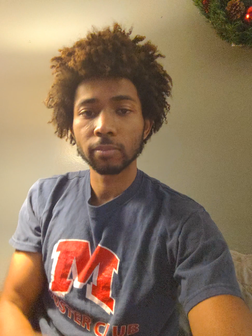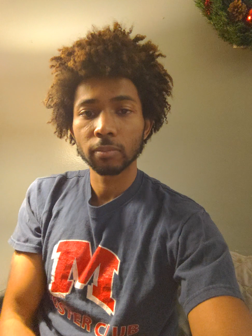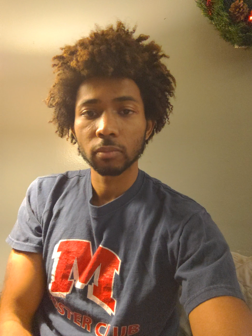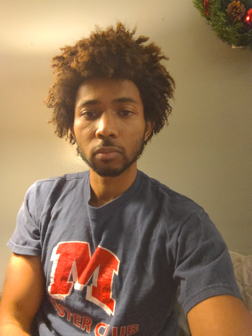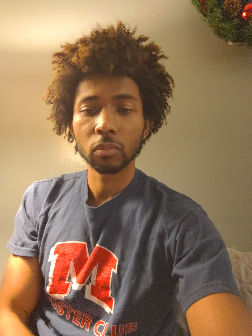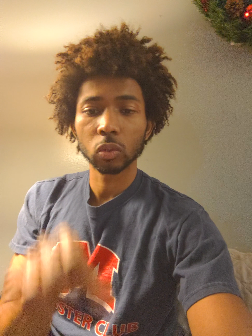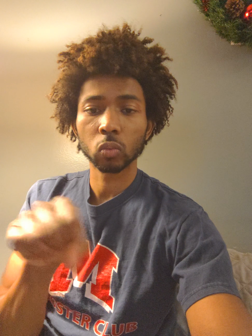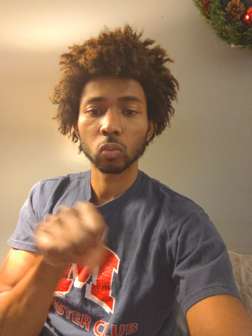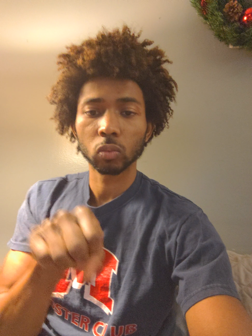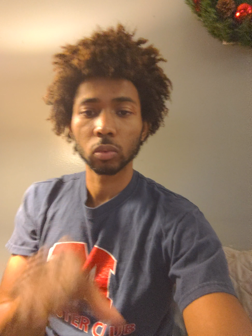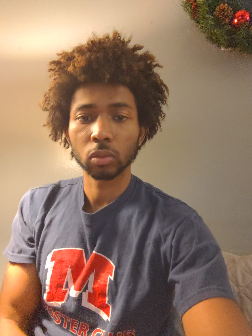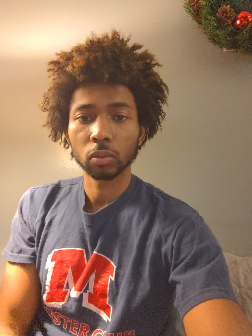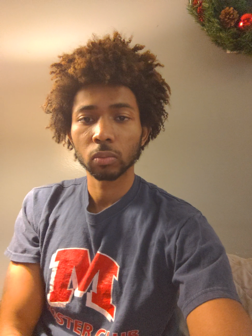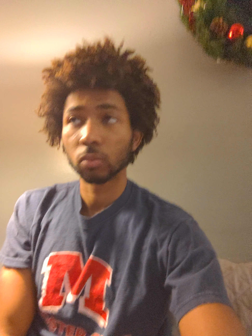shoe